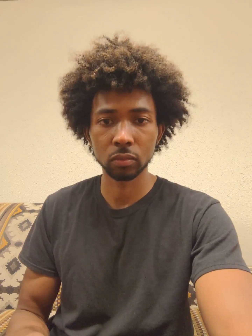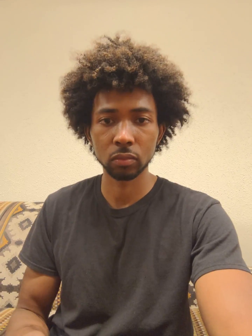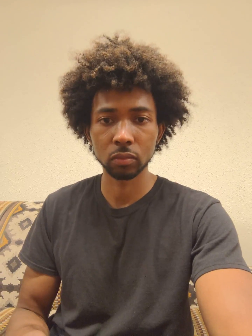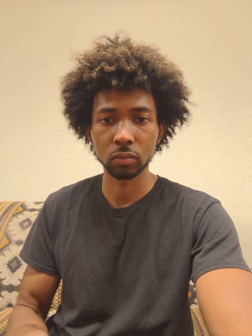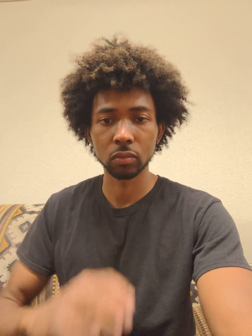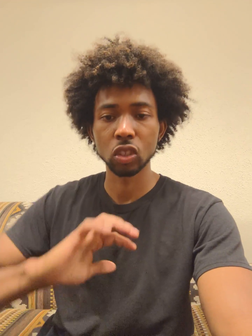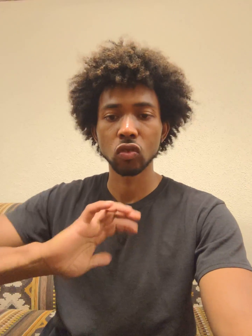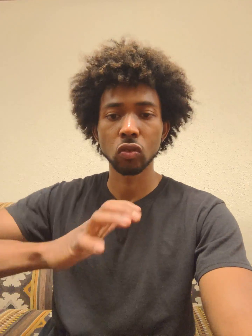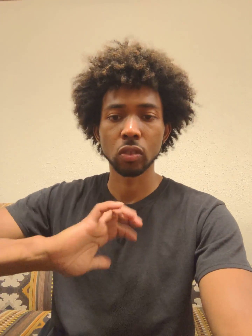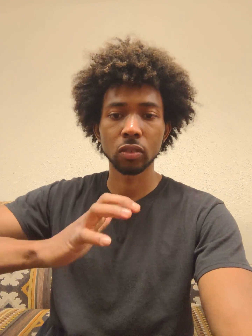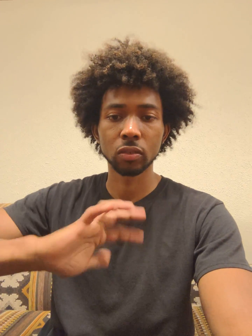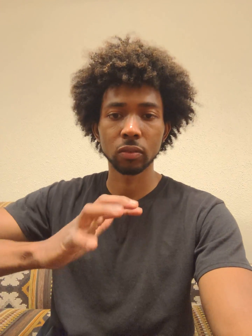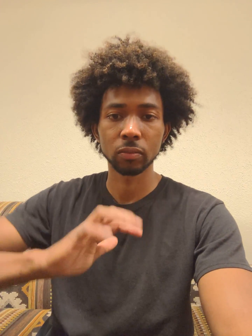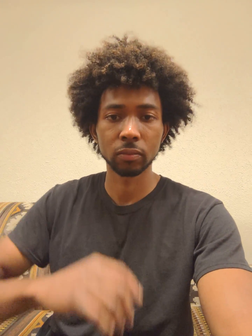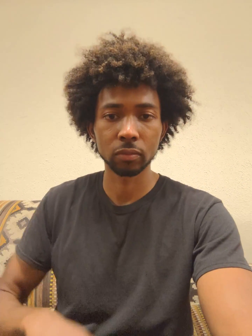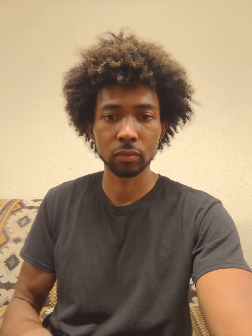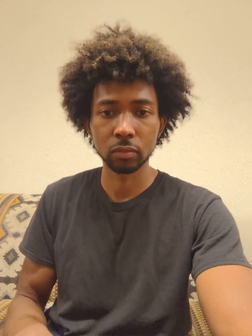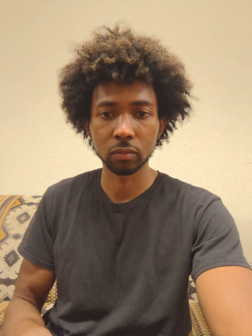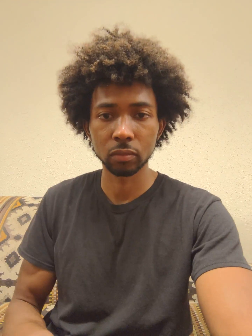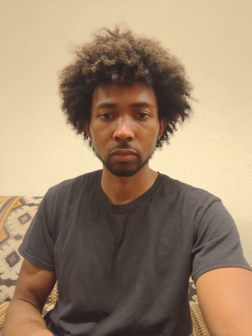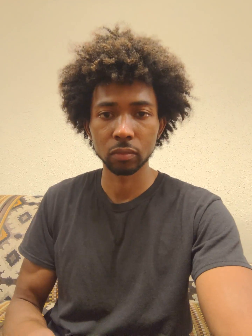cheese